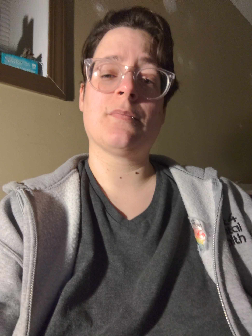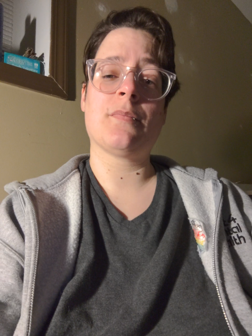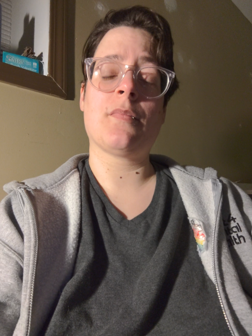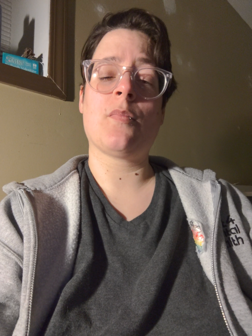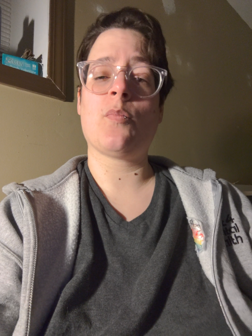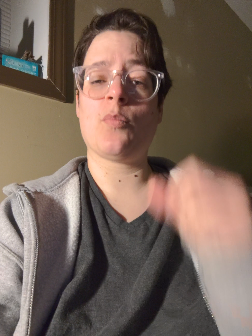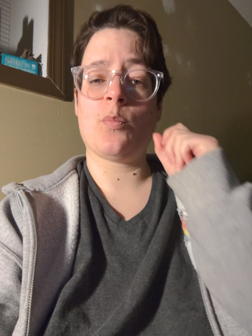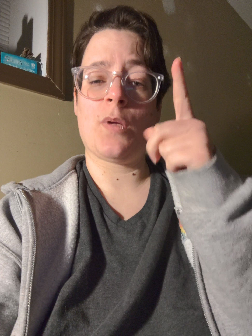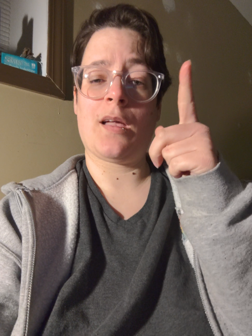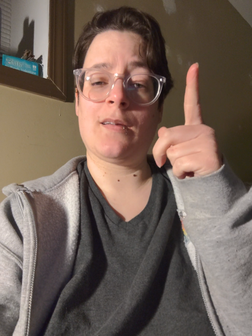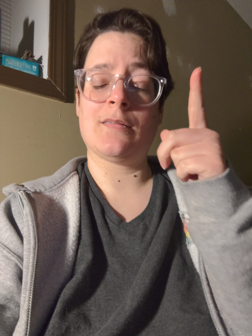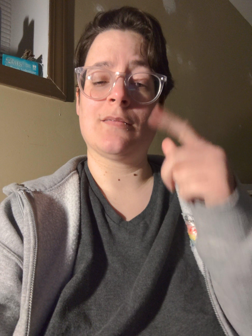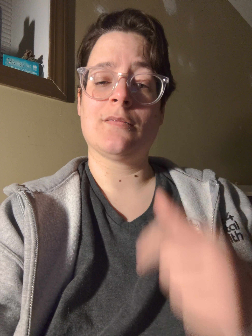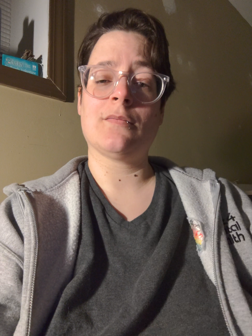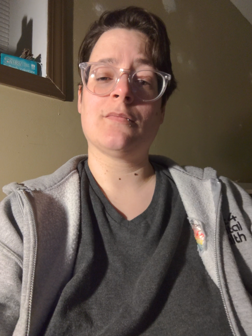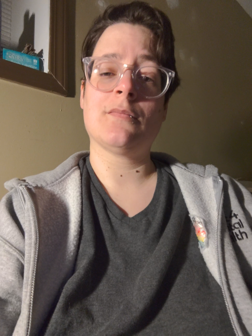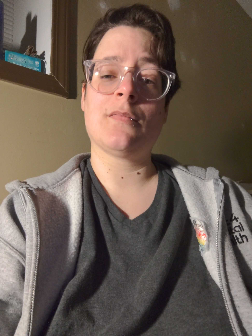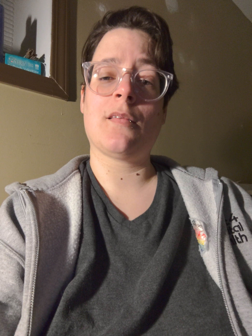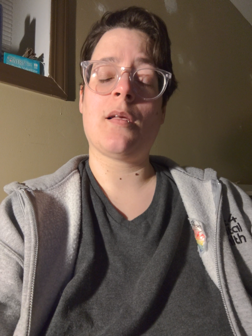wake